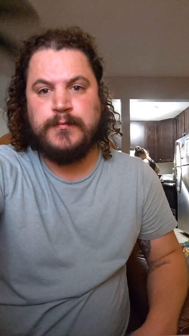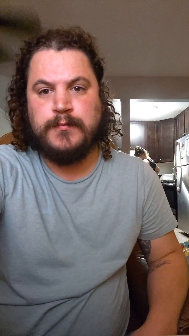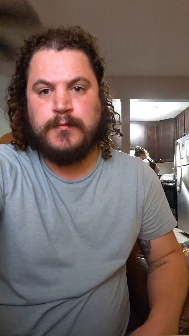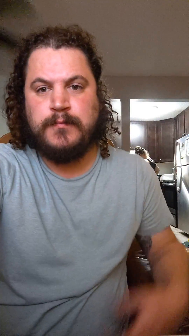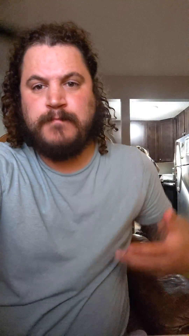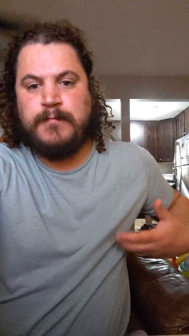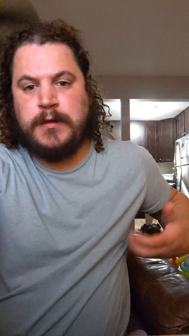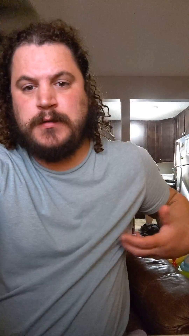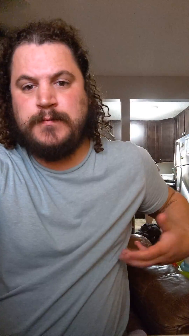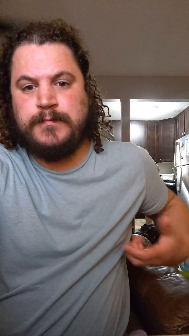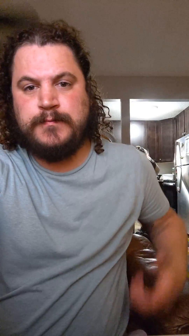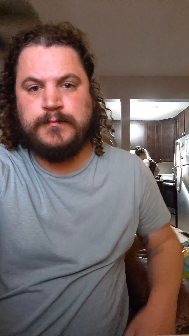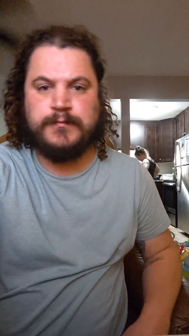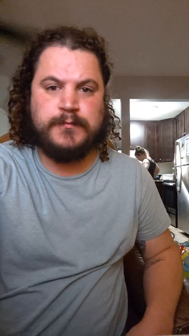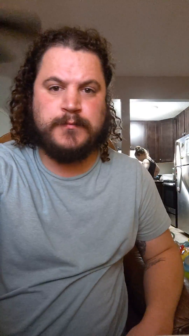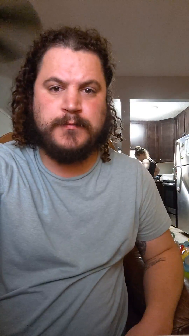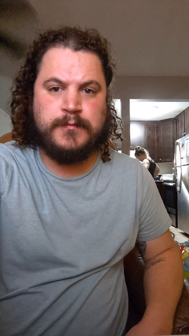monkey